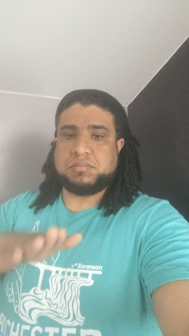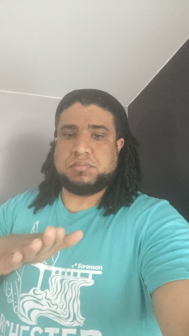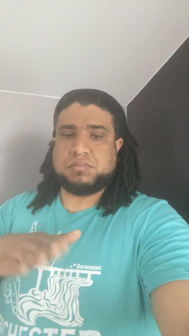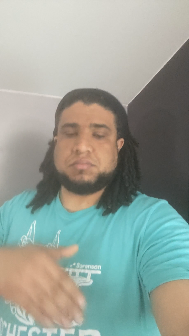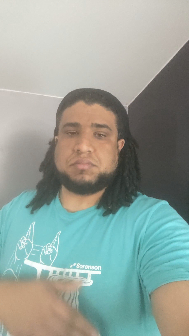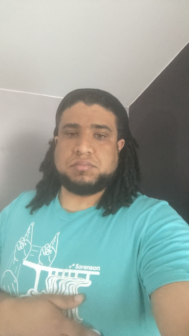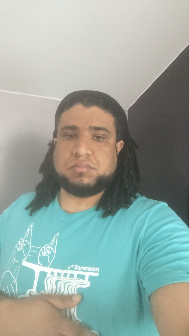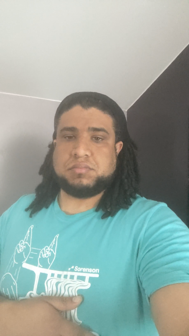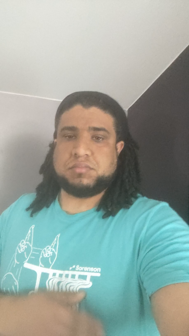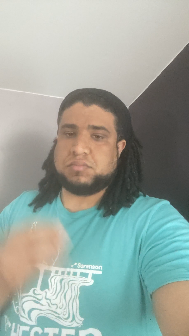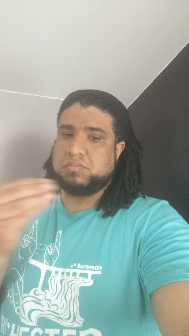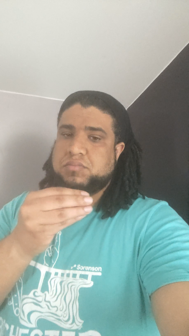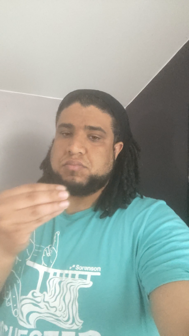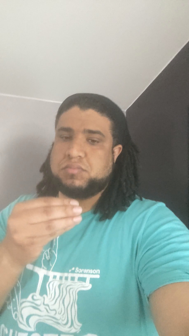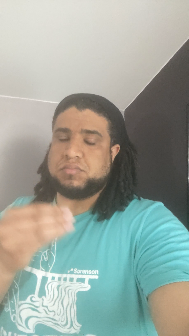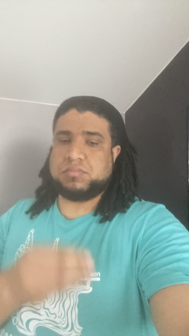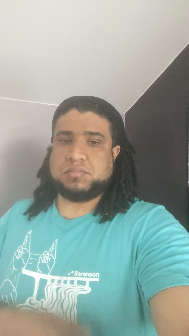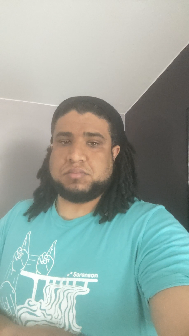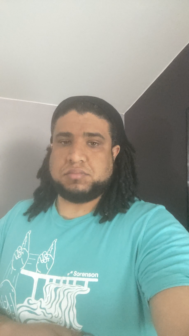more